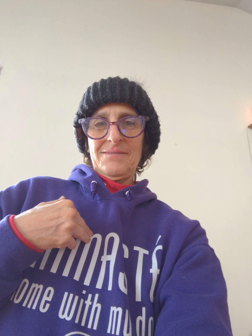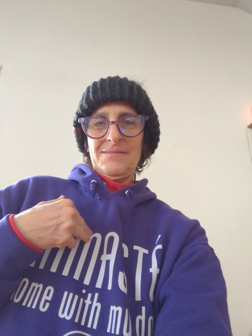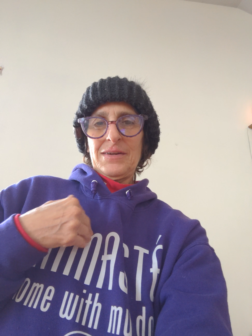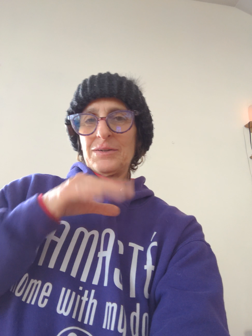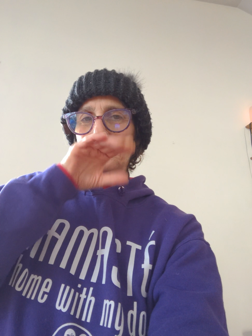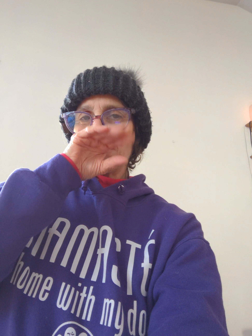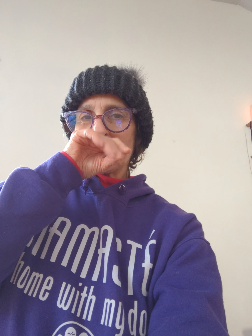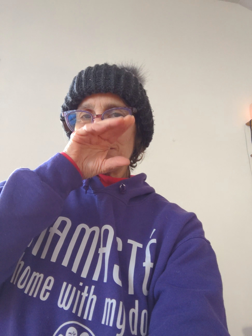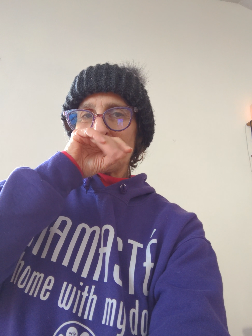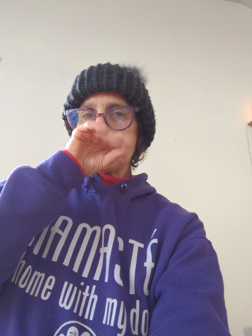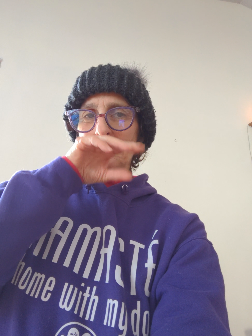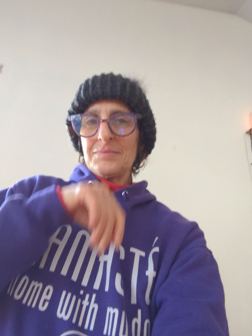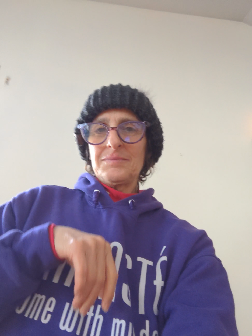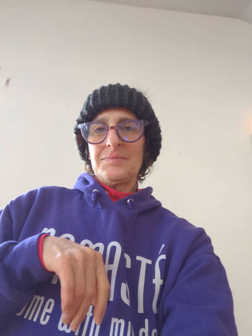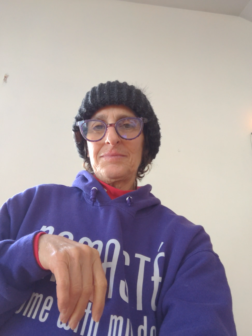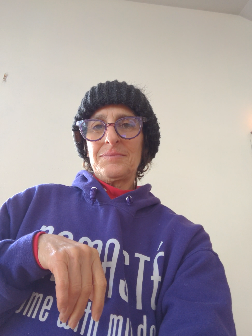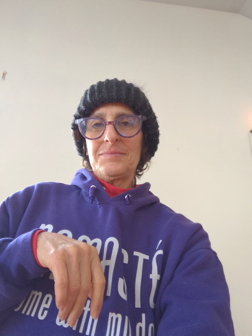goose